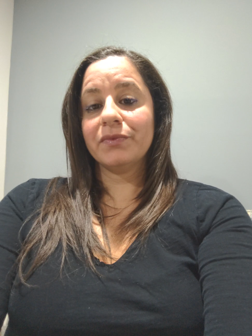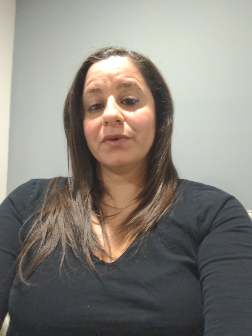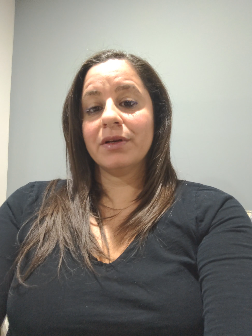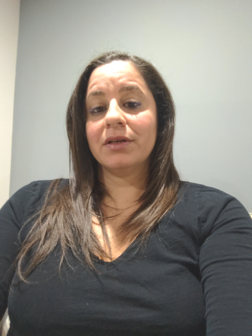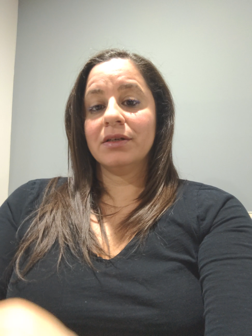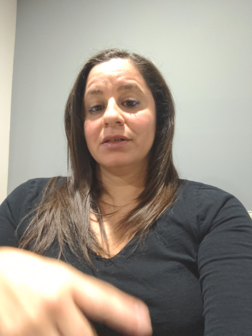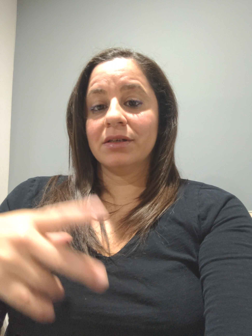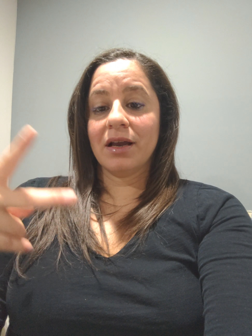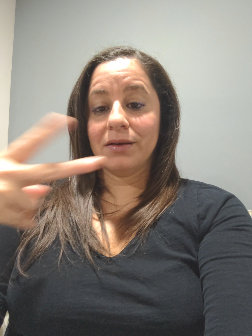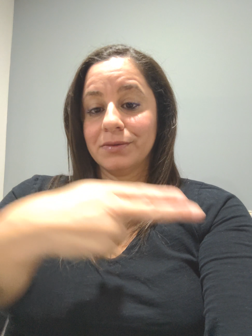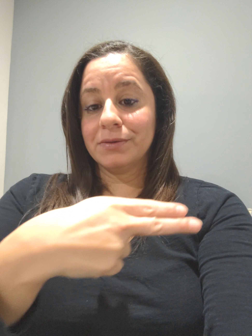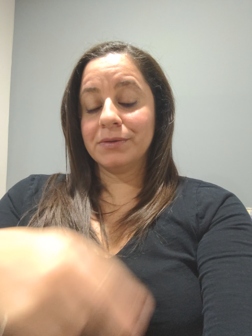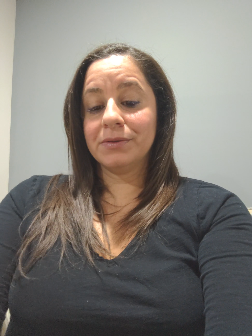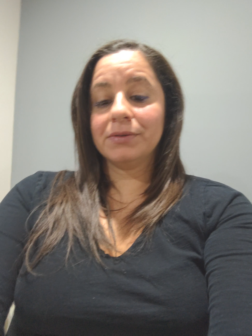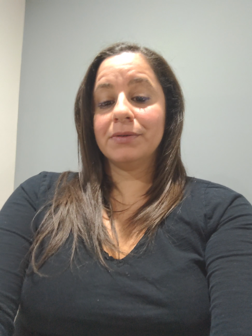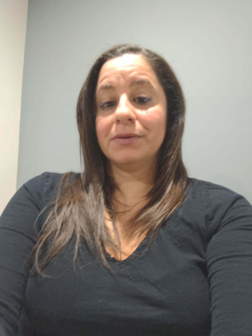cut